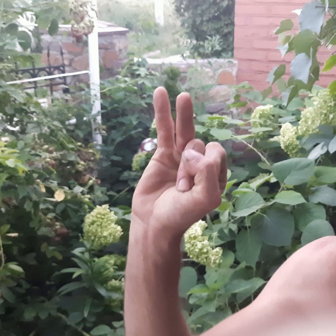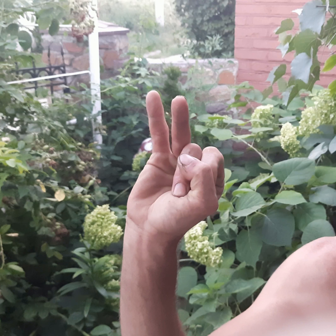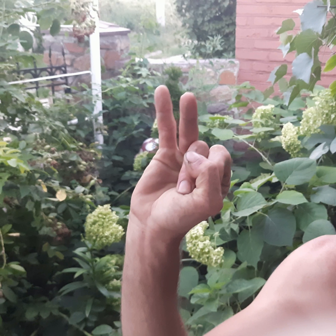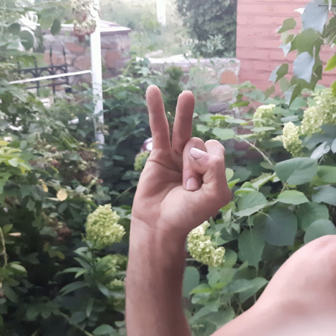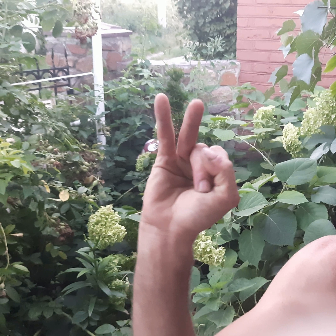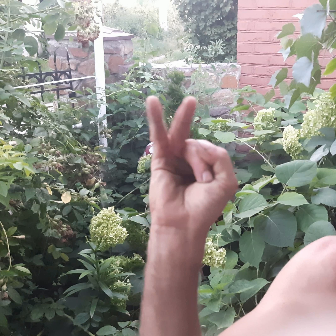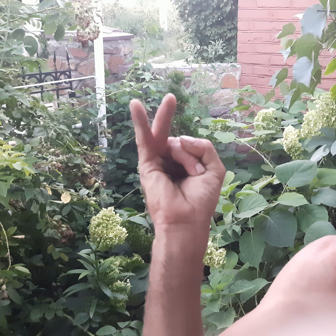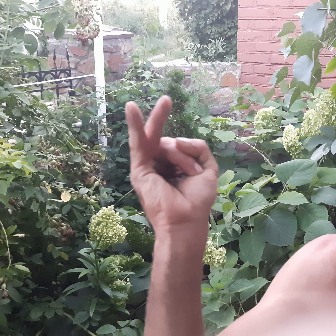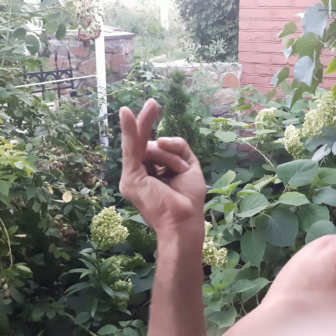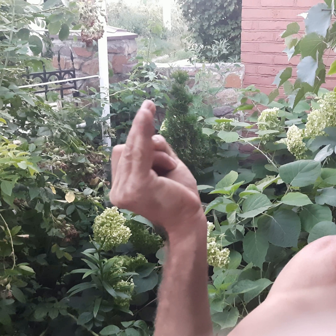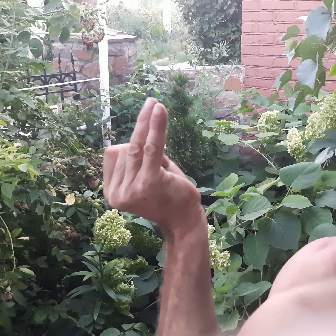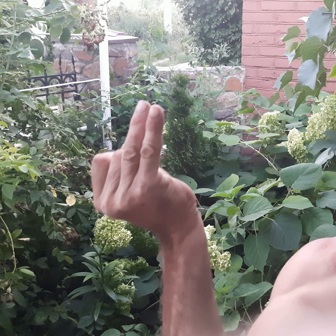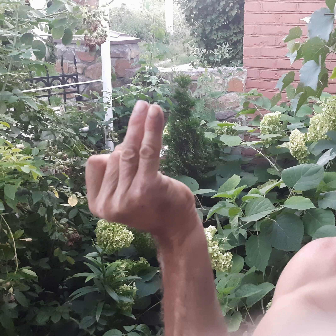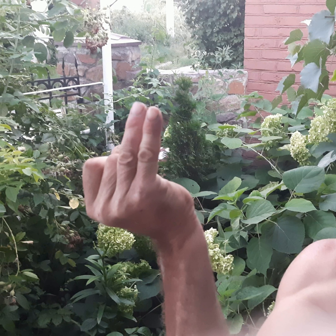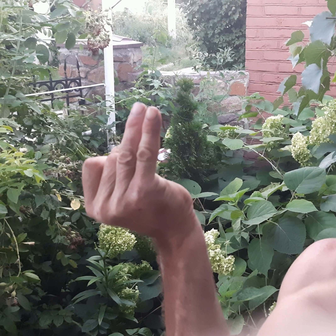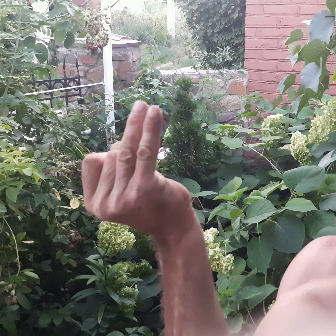Й